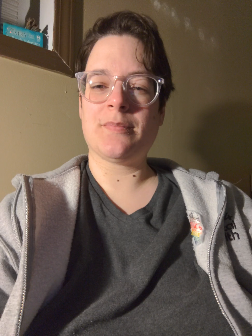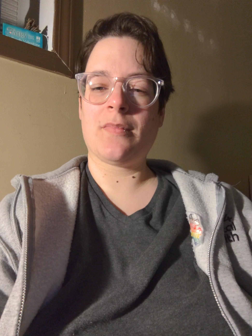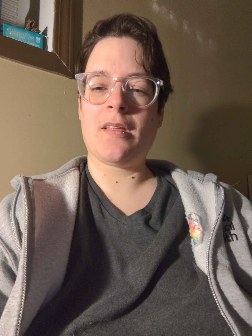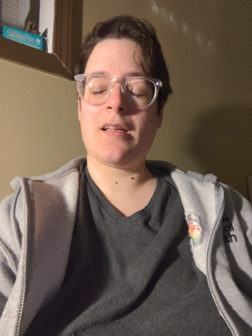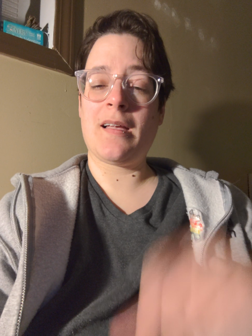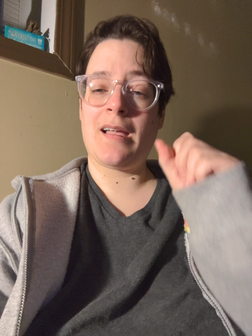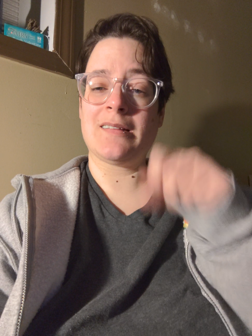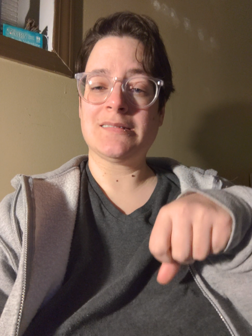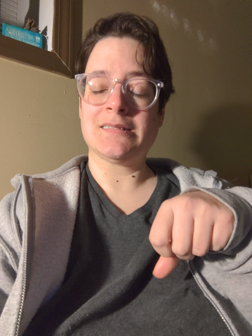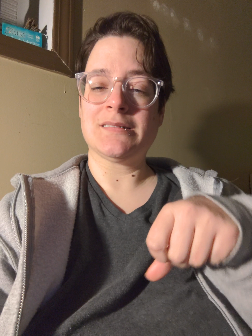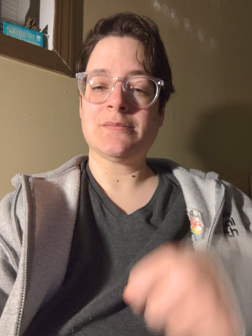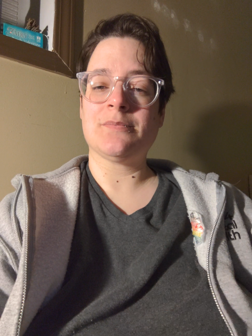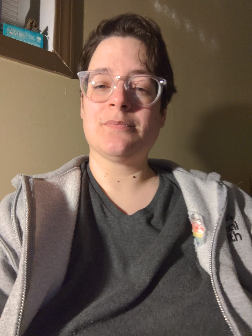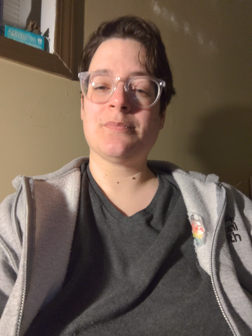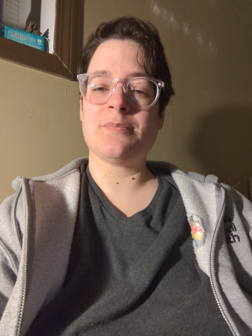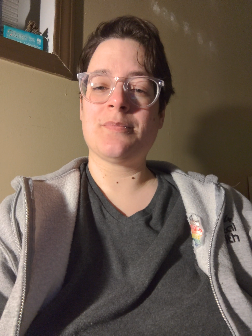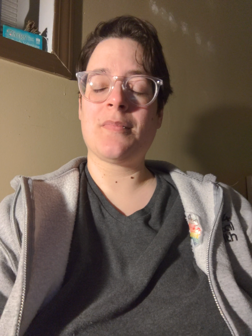can